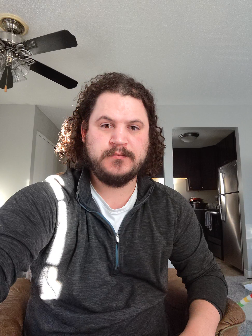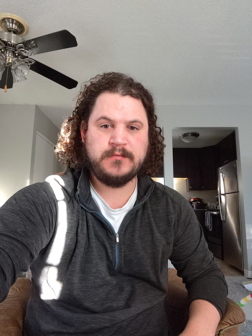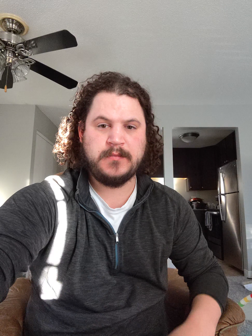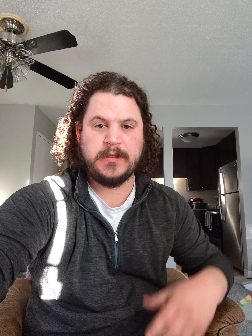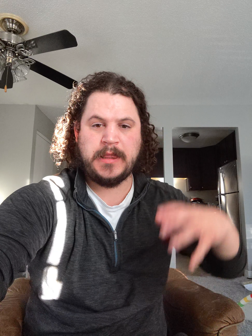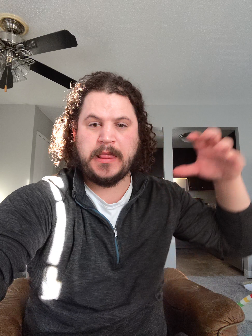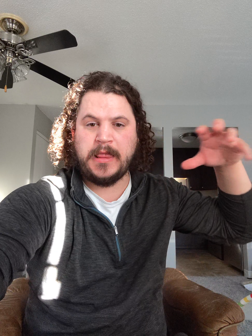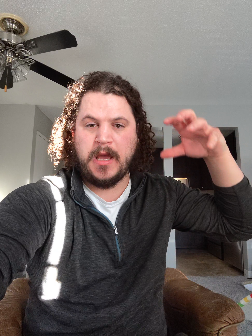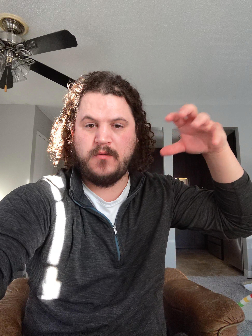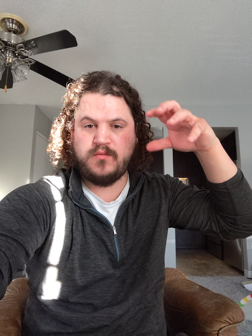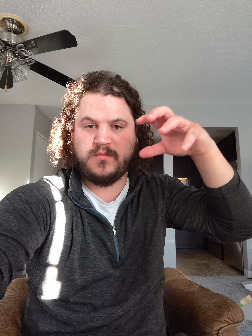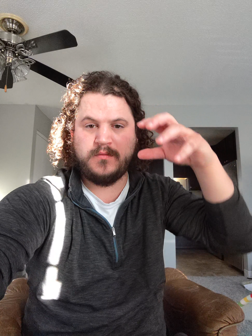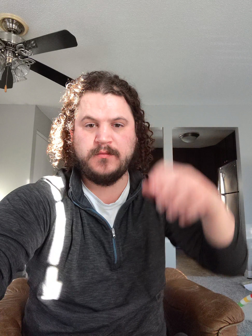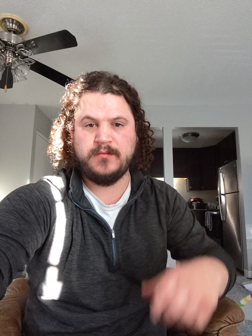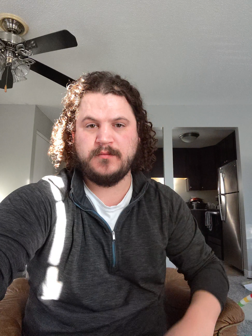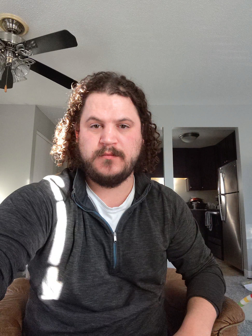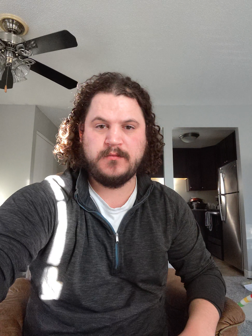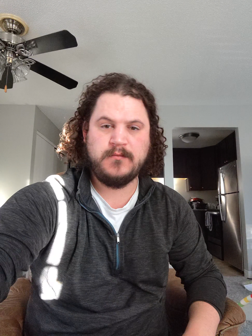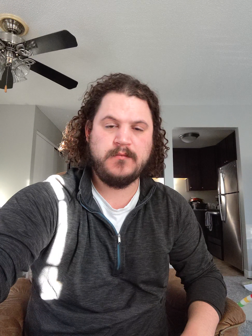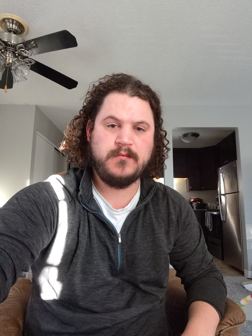cloud